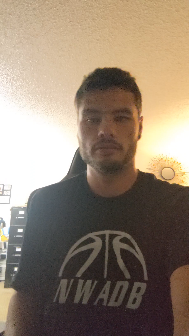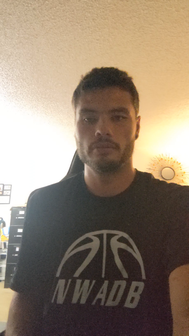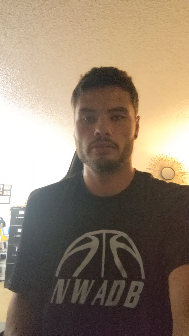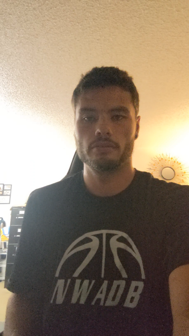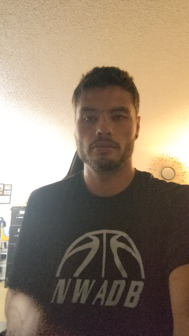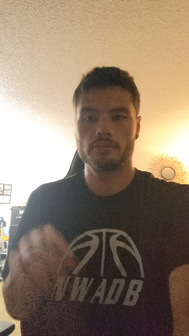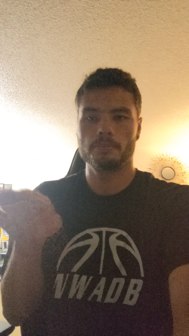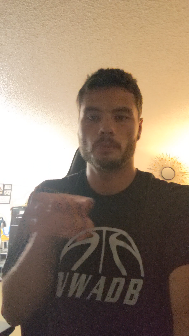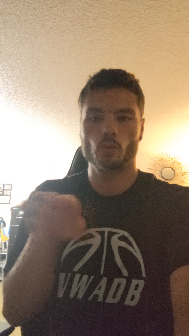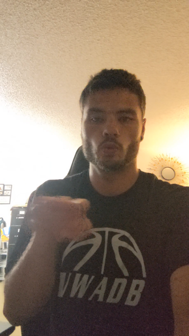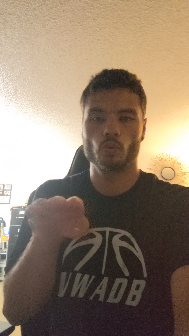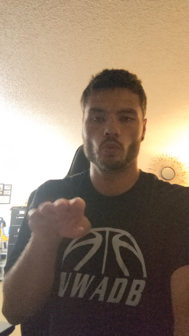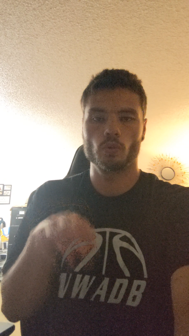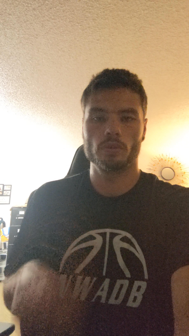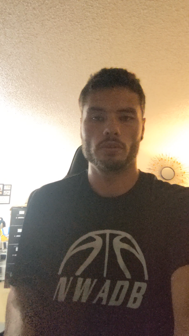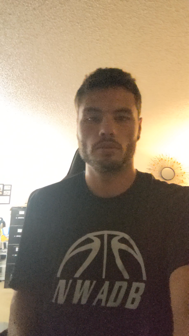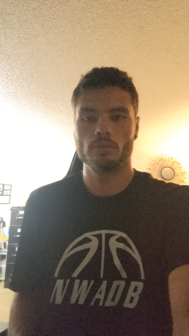boots